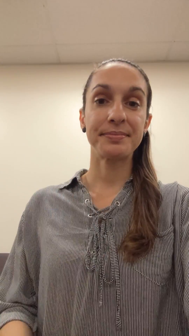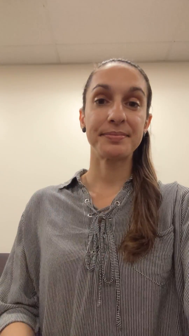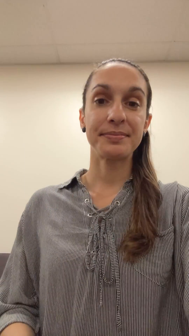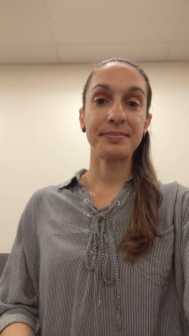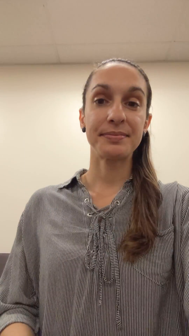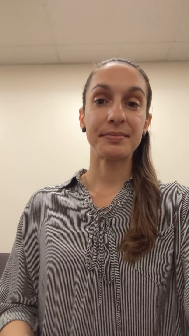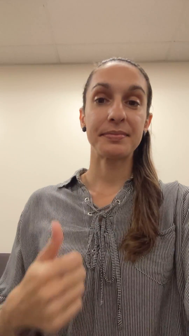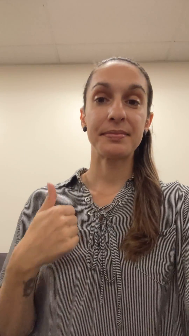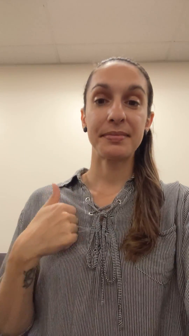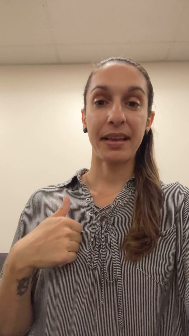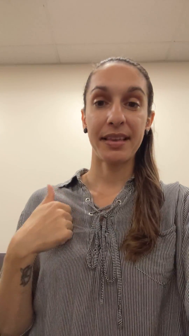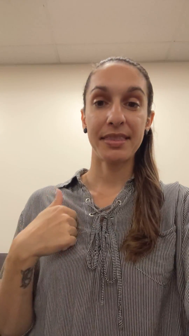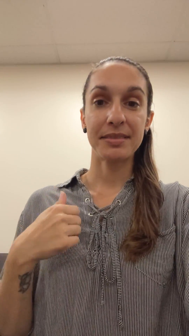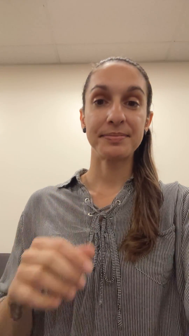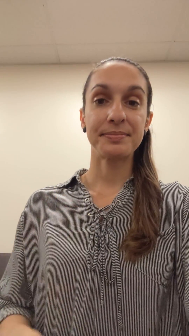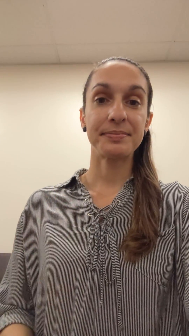bathtub